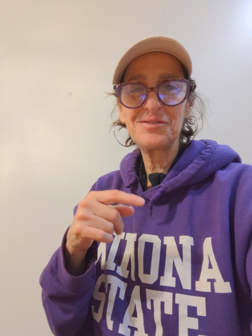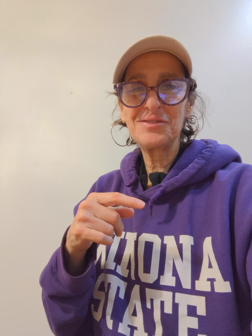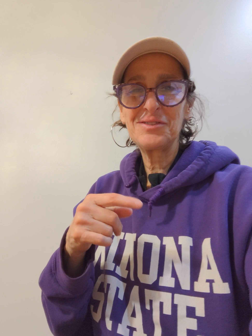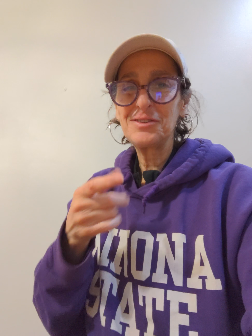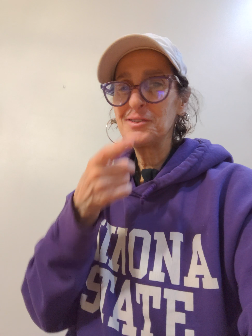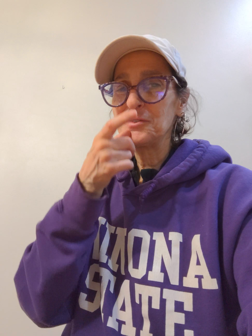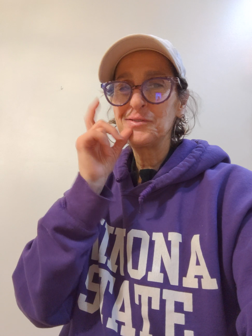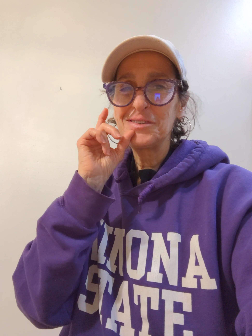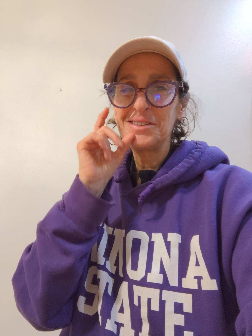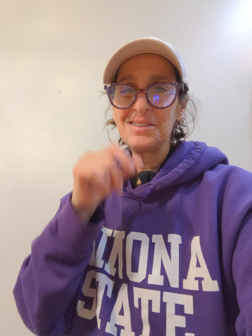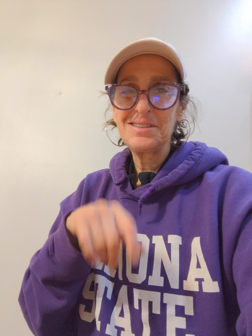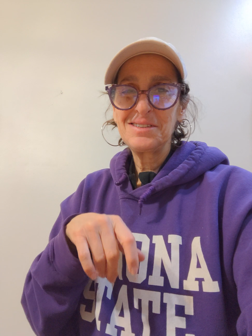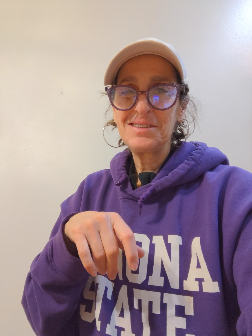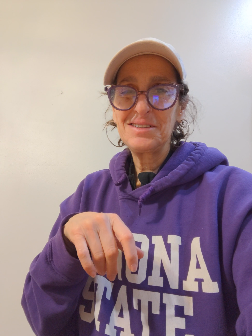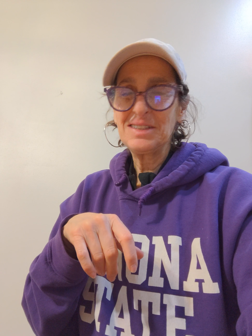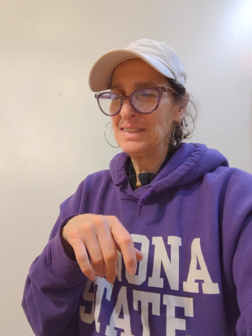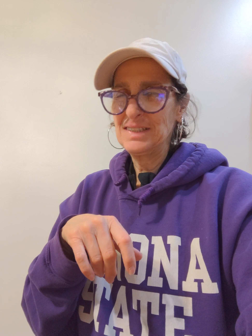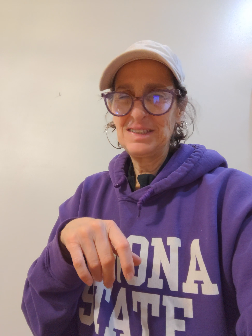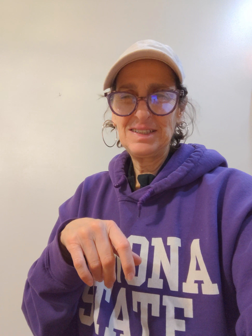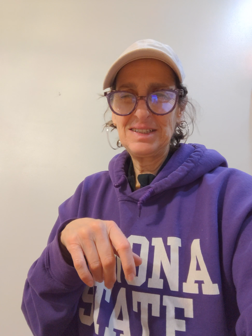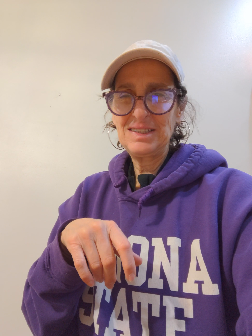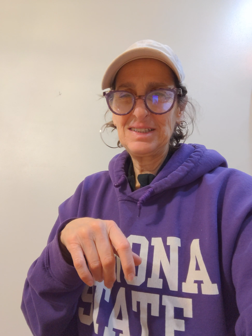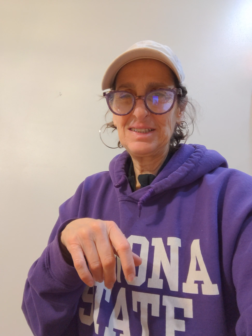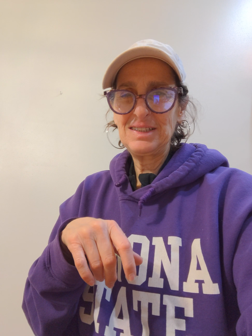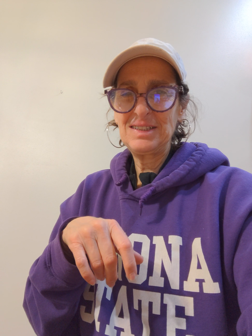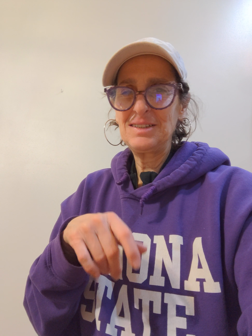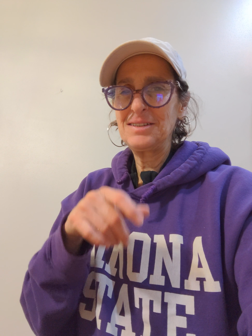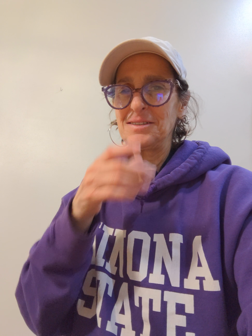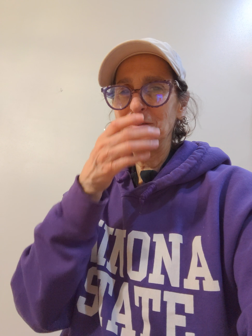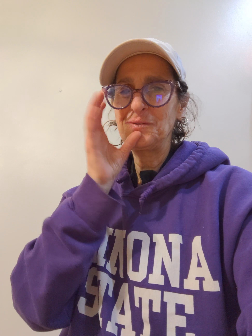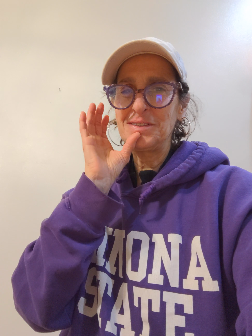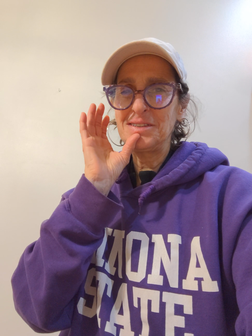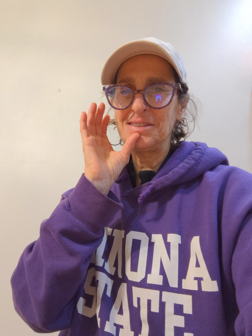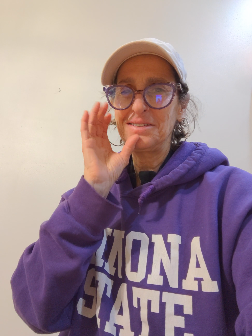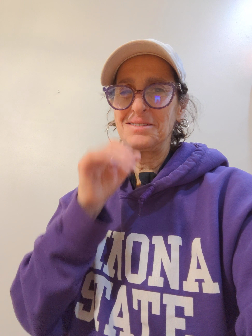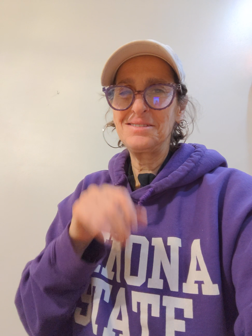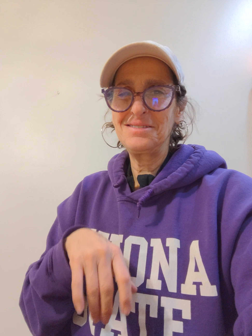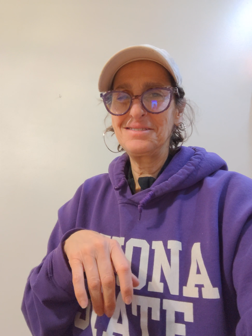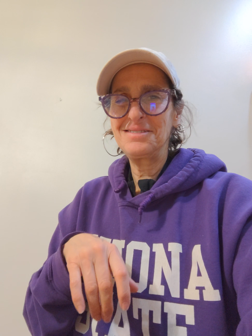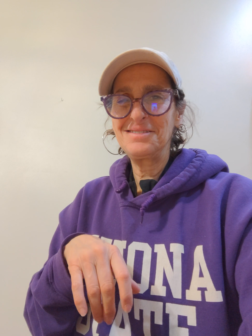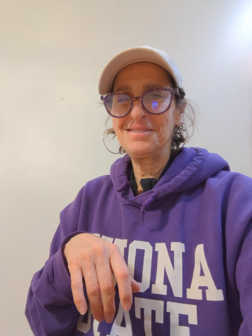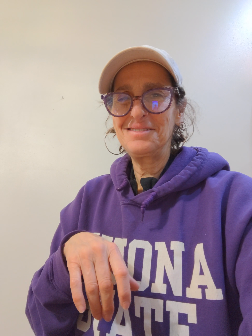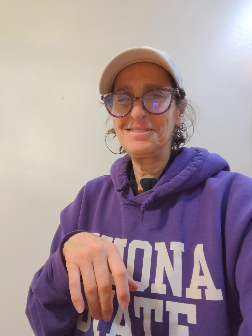drink